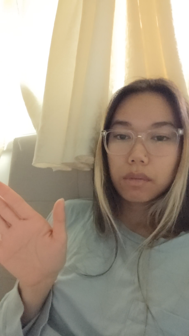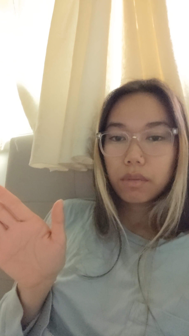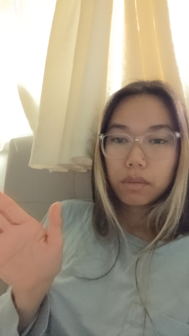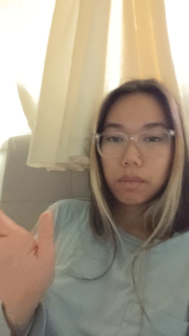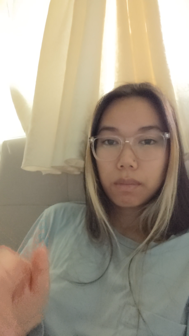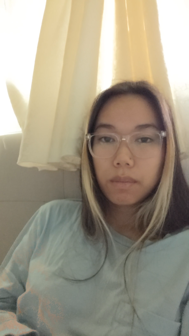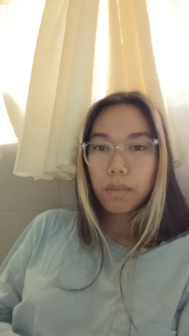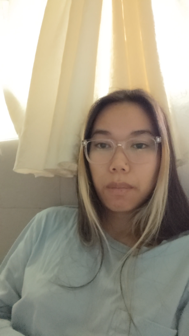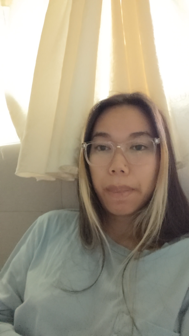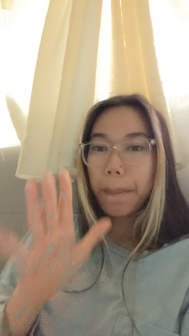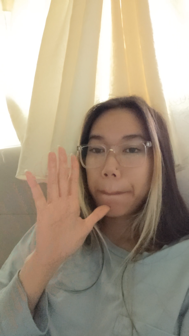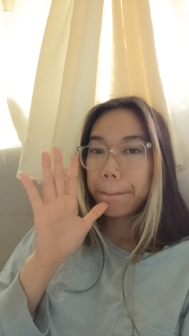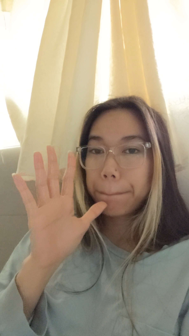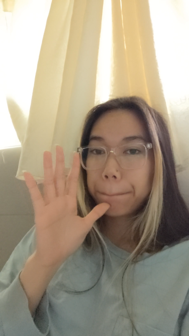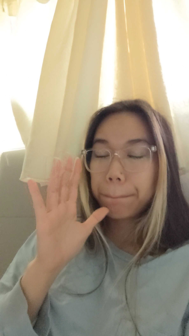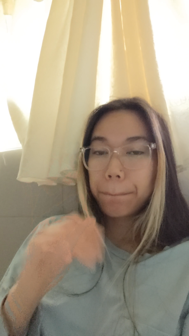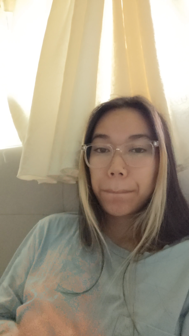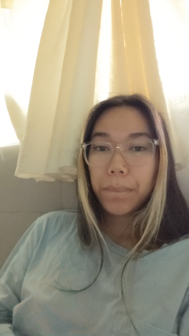mommy